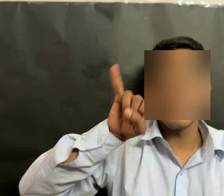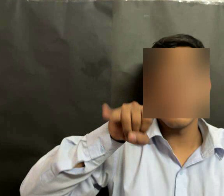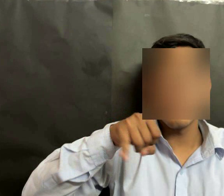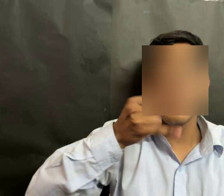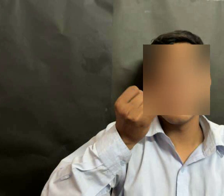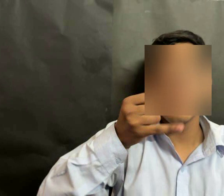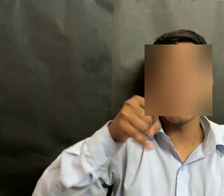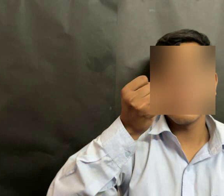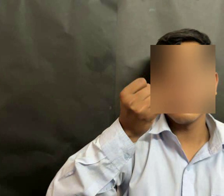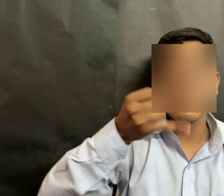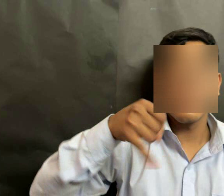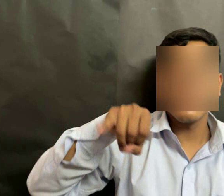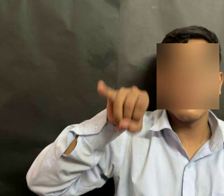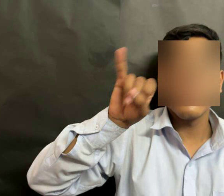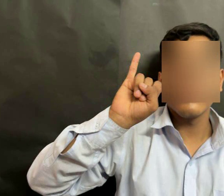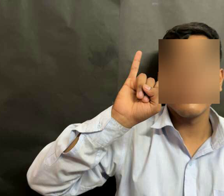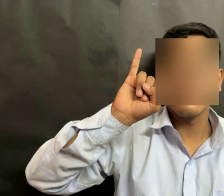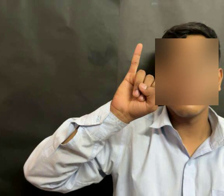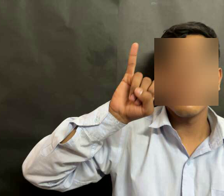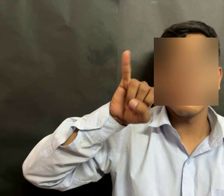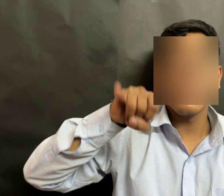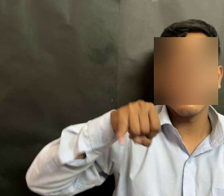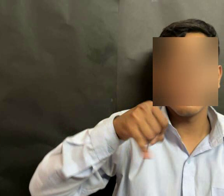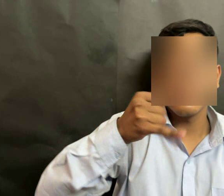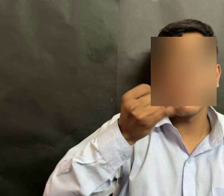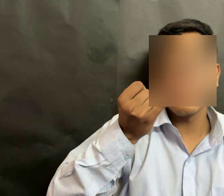J